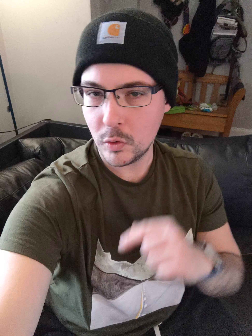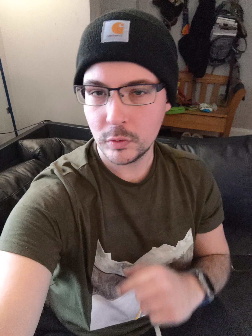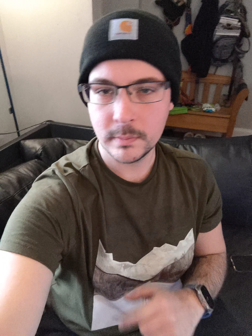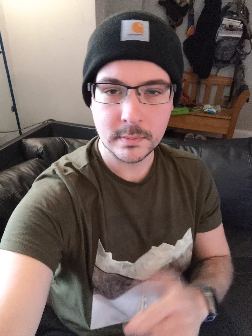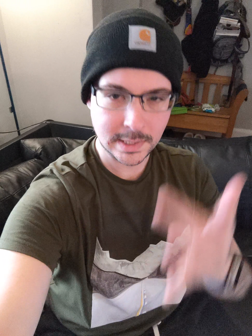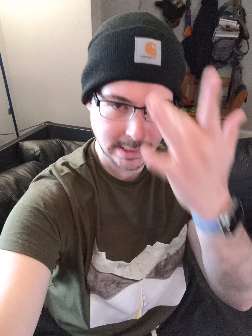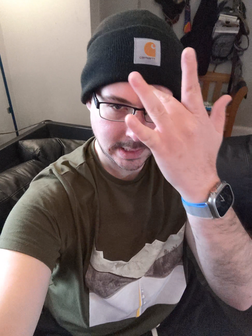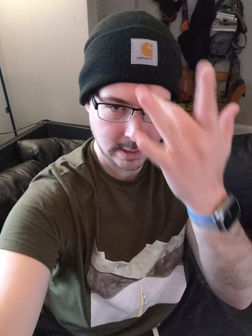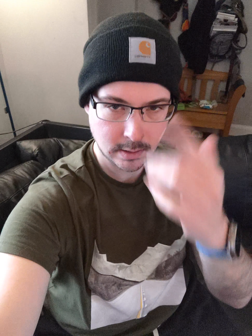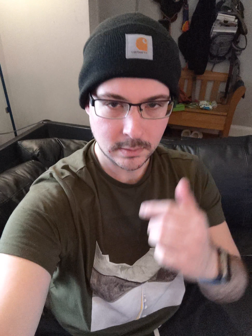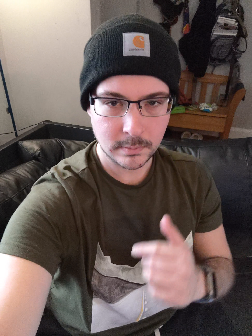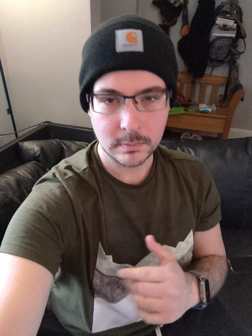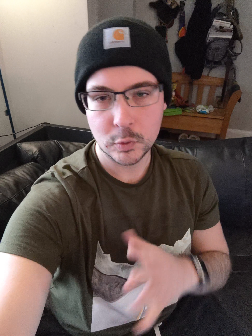sick